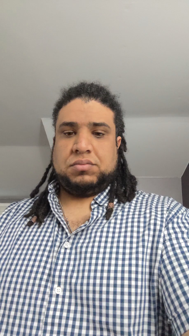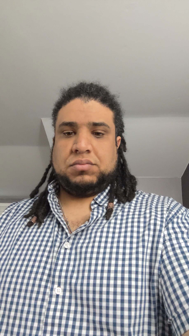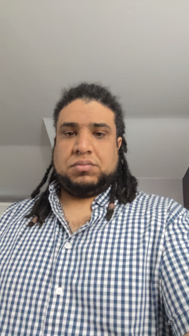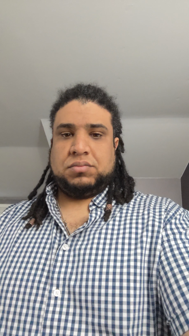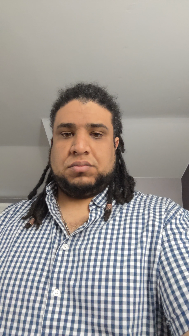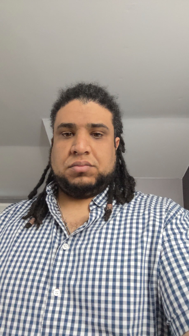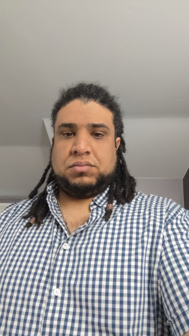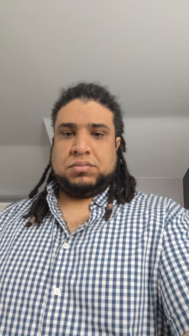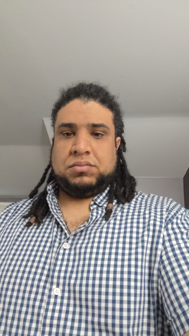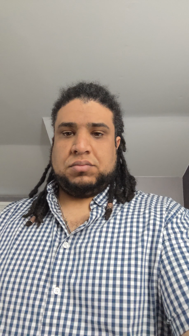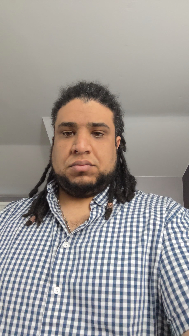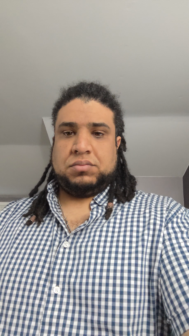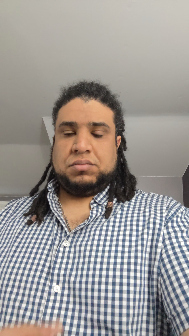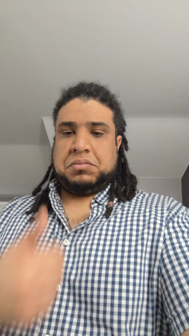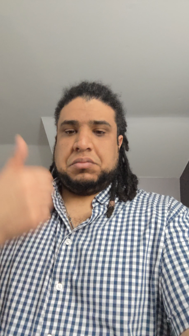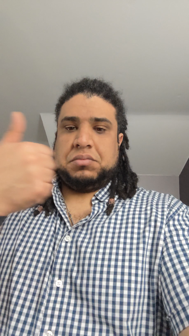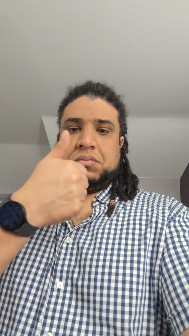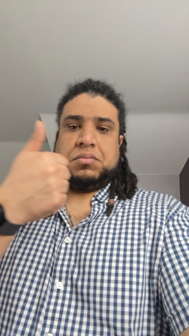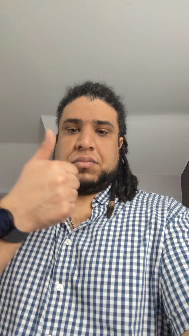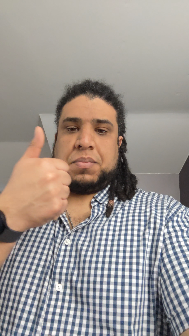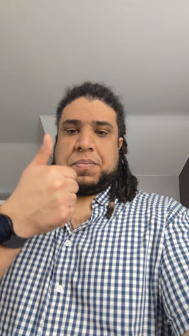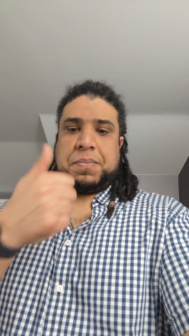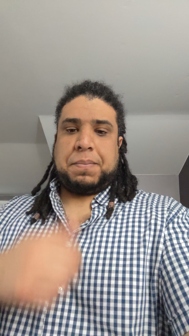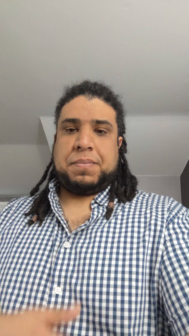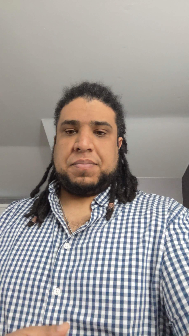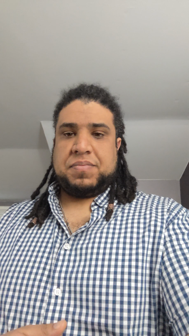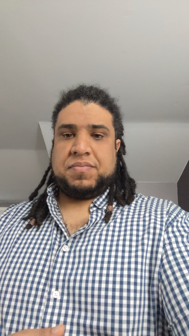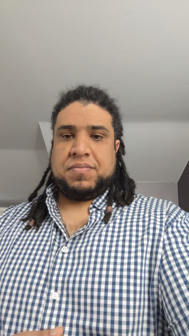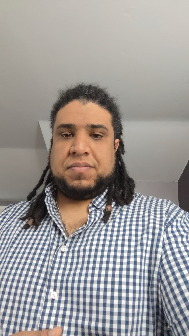game